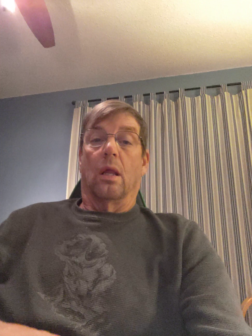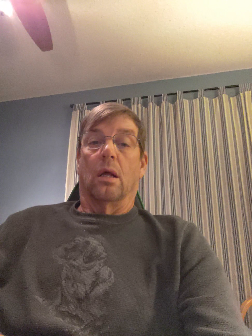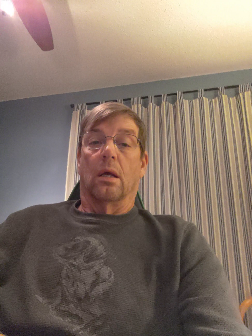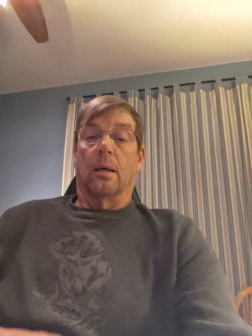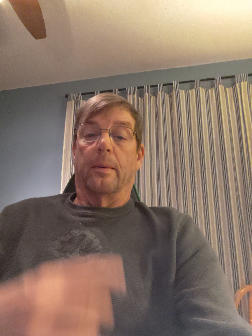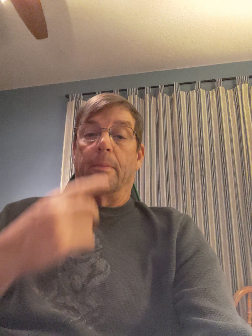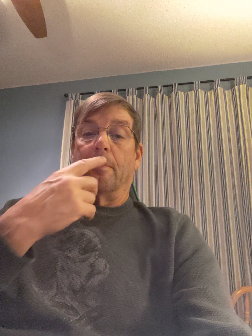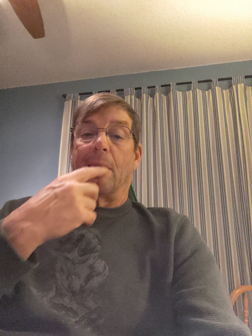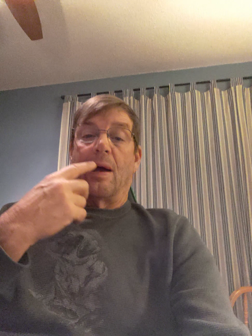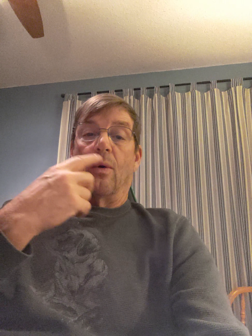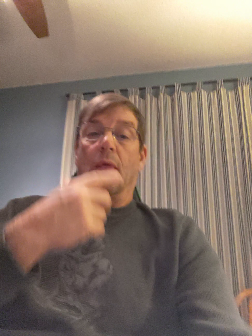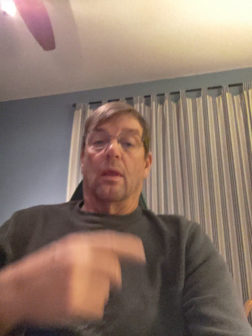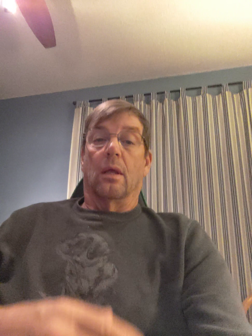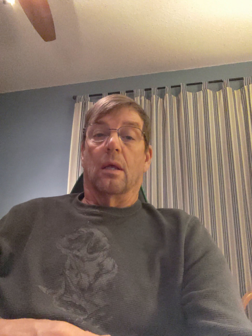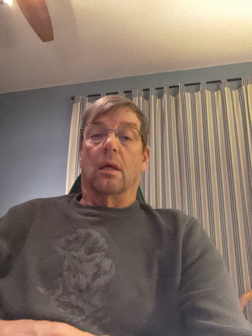mouth